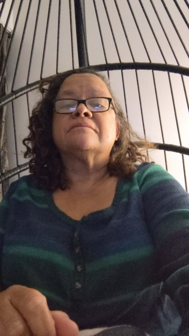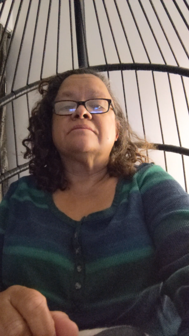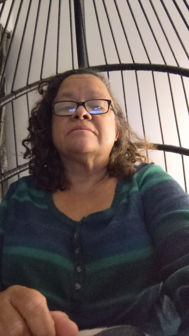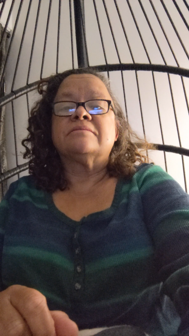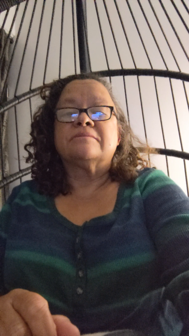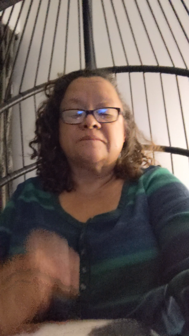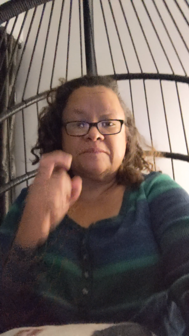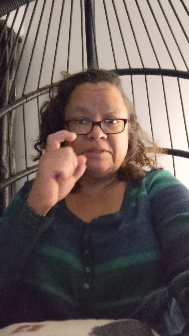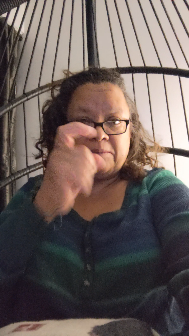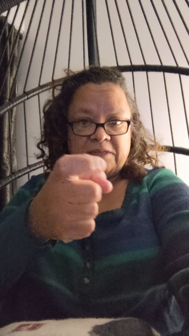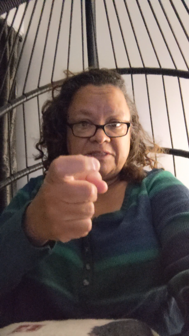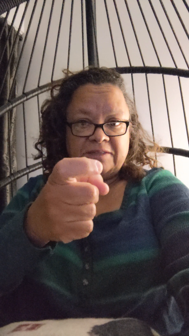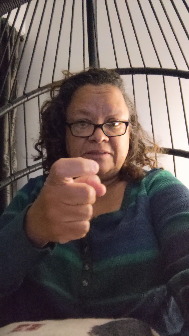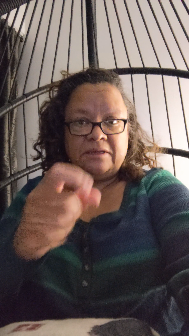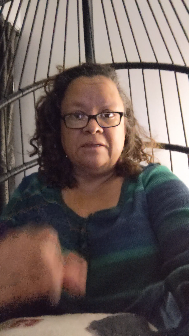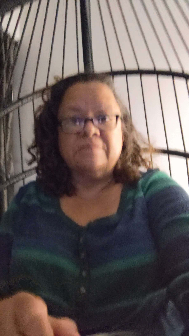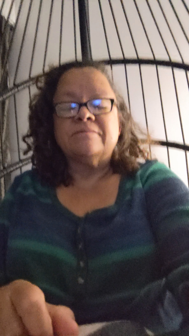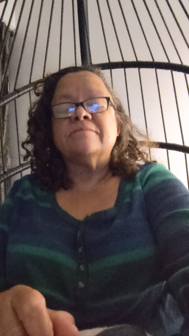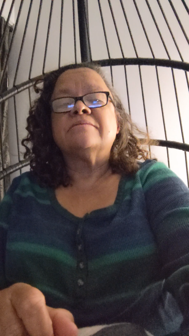present